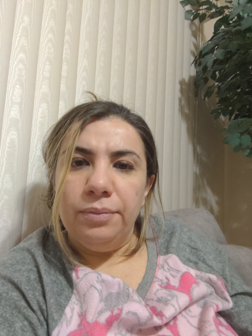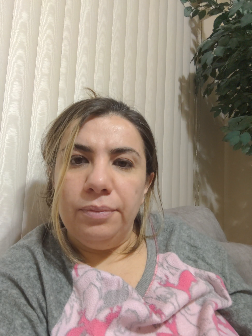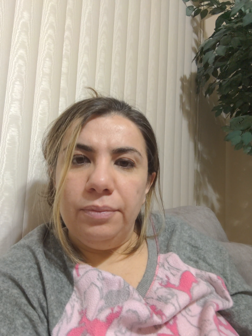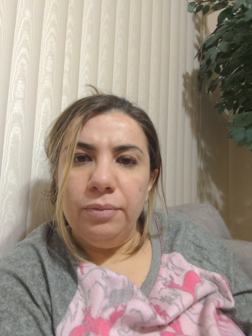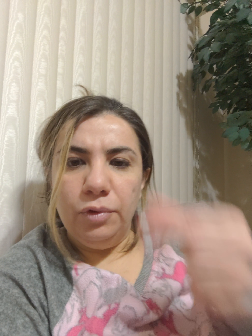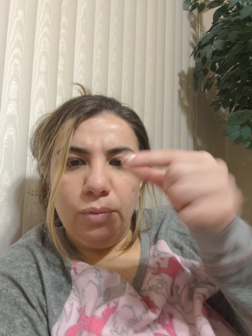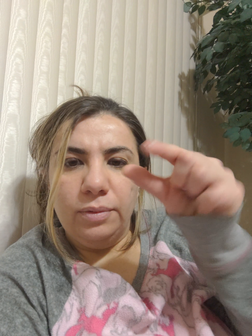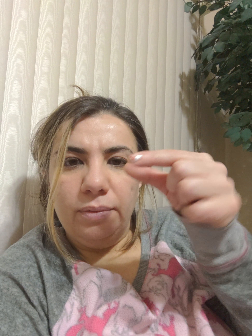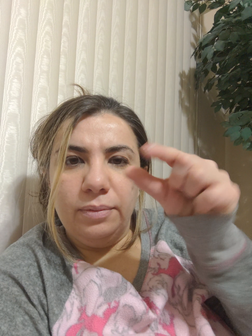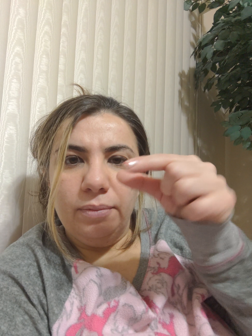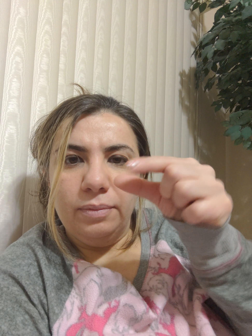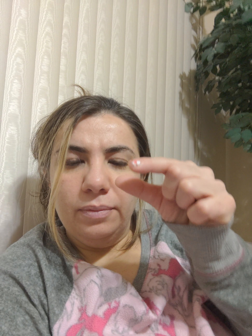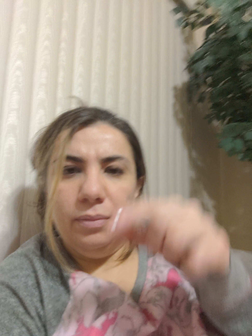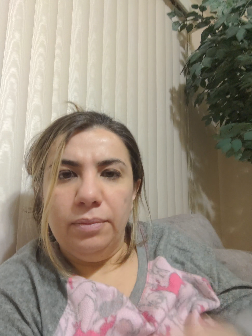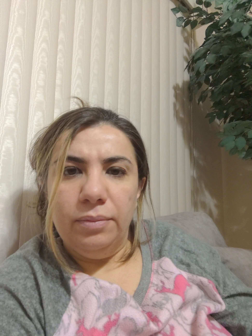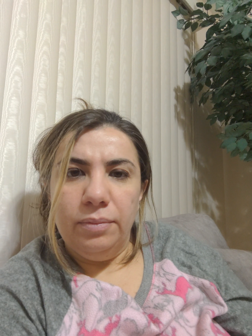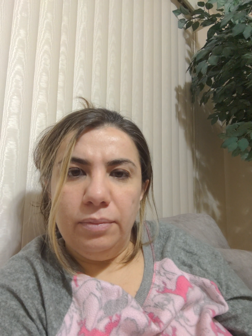green